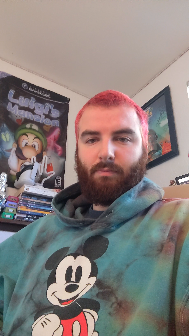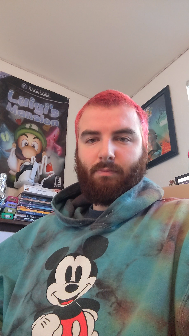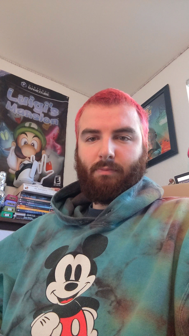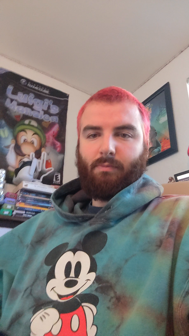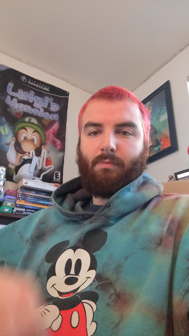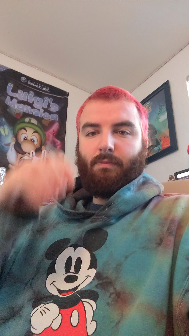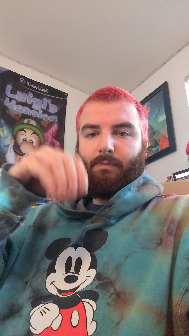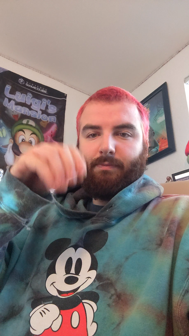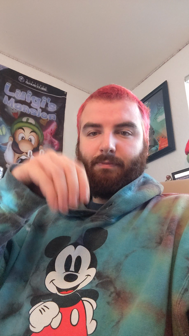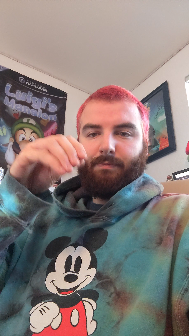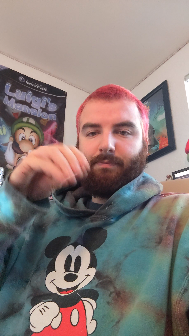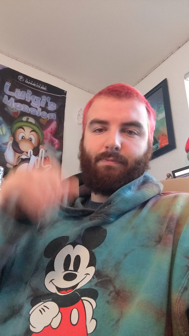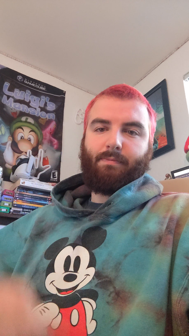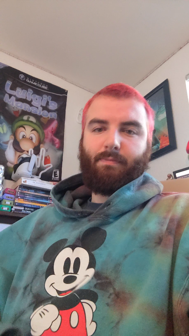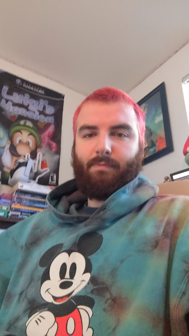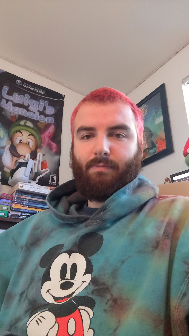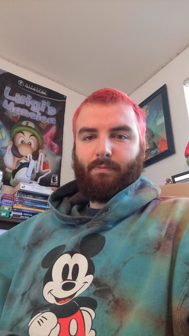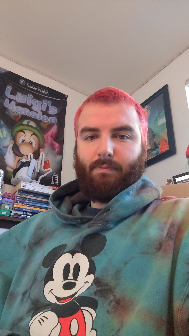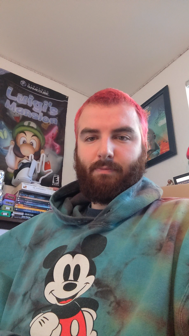inside